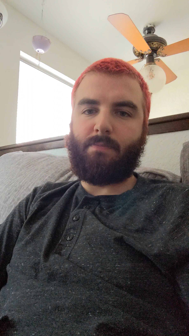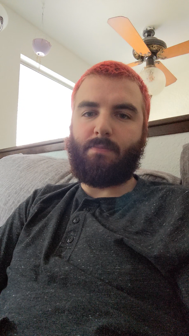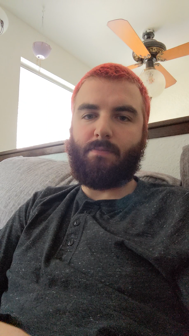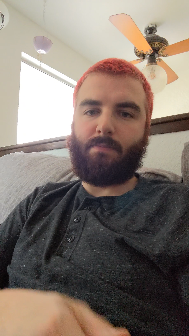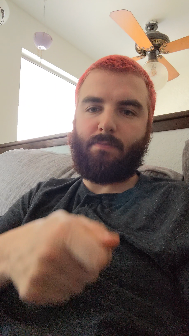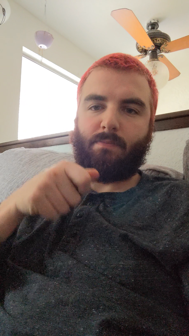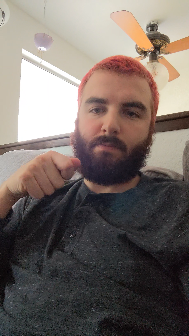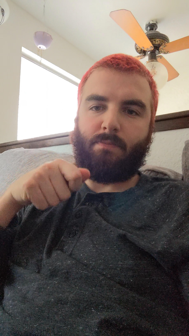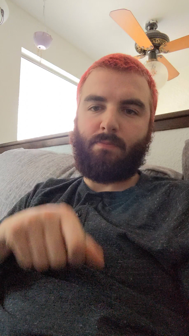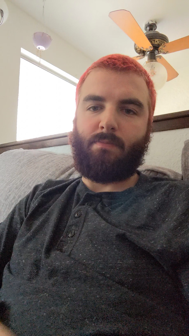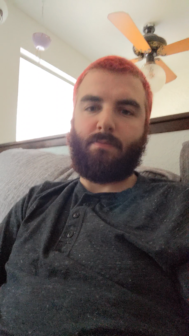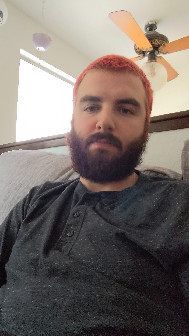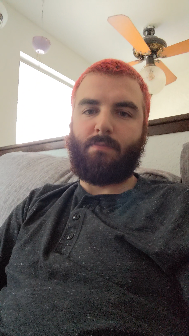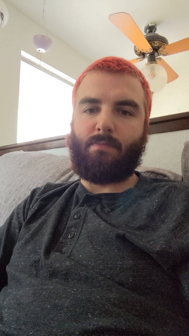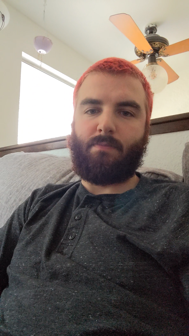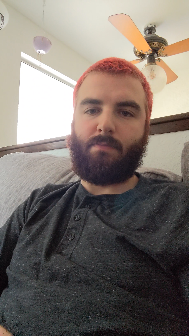pull